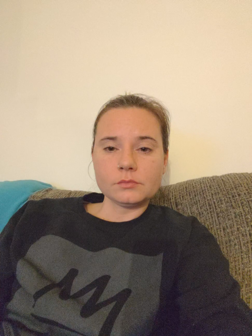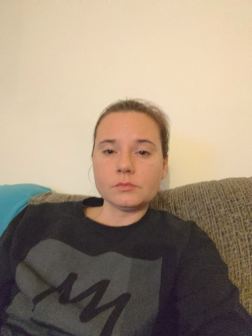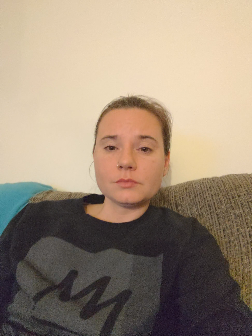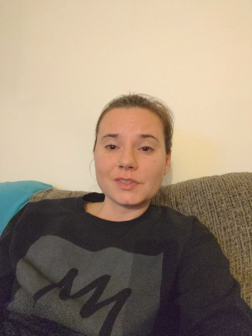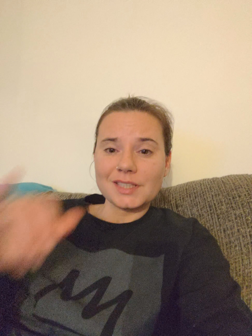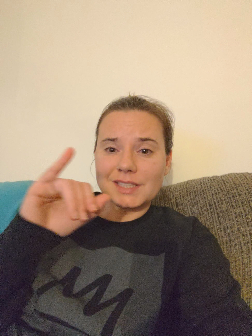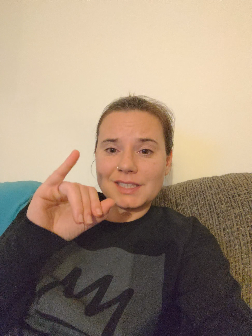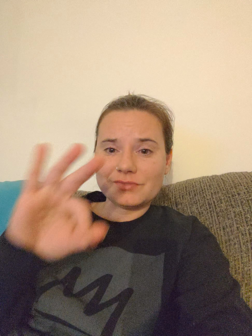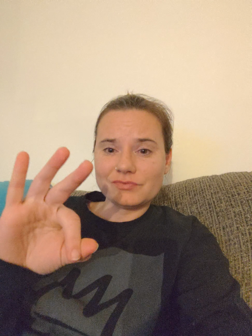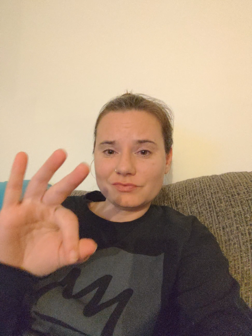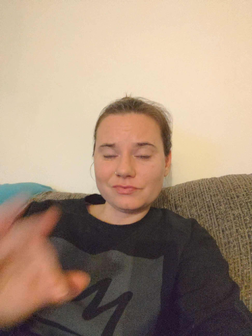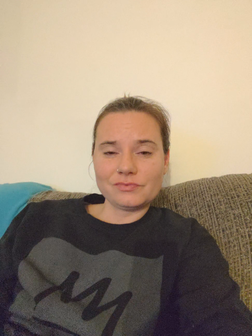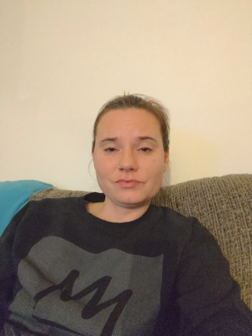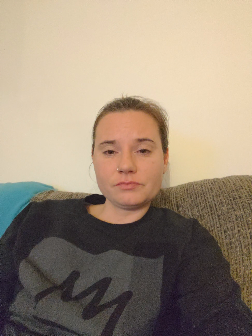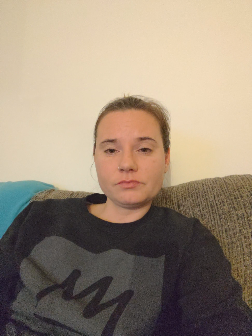if